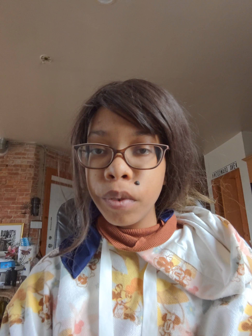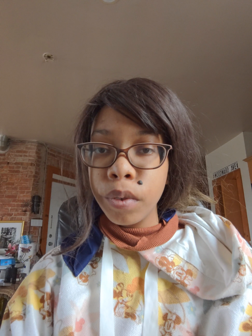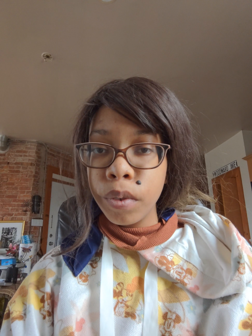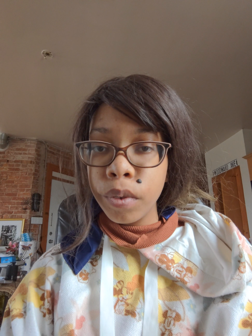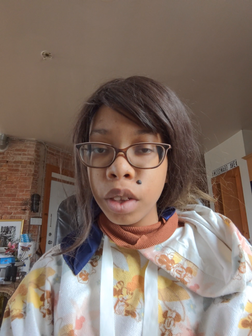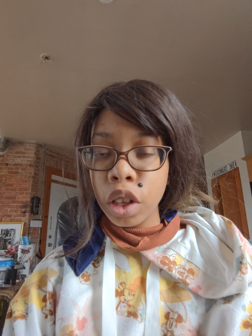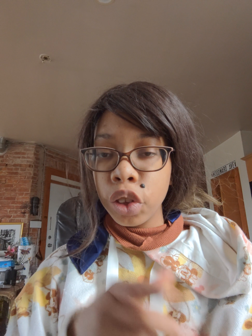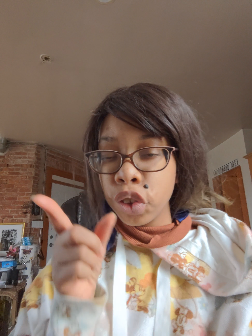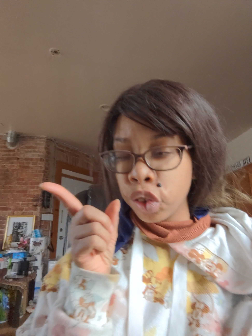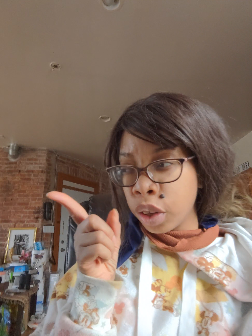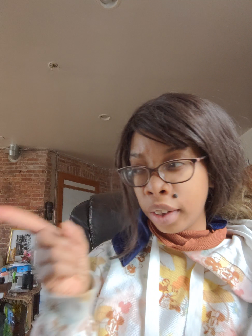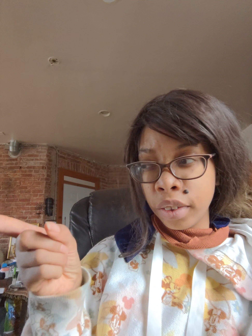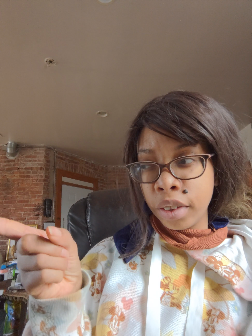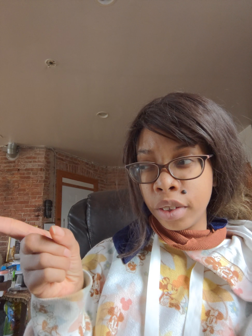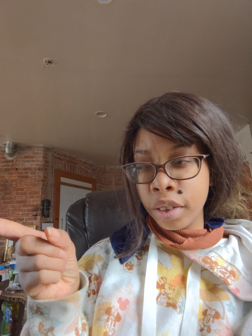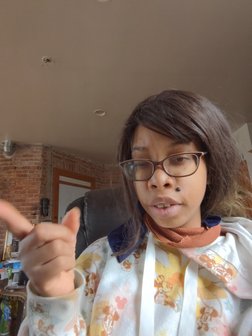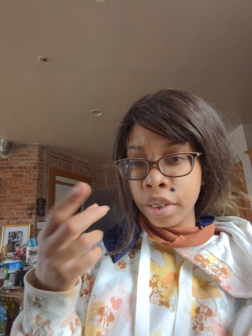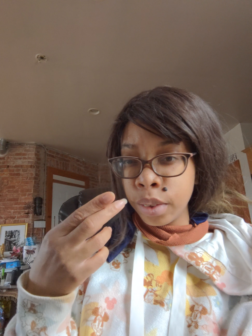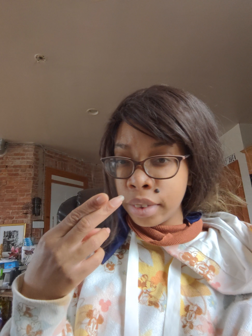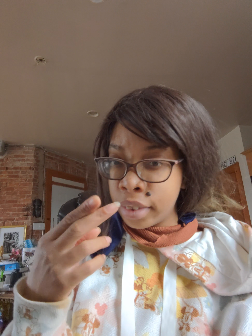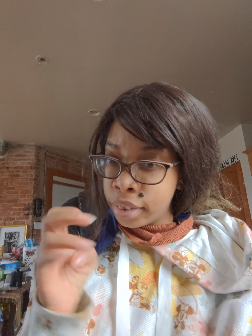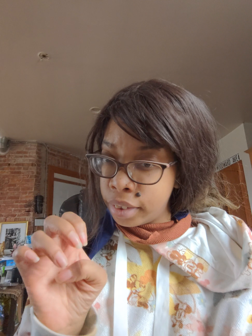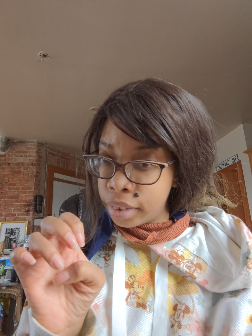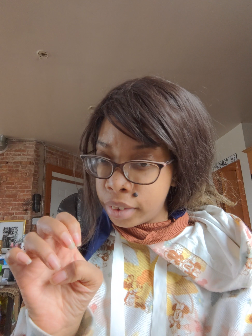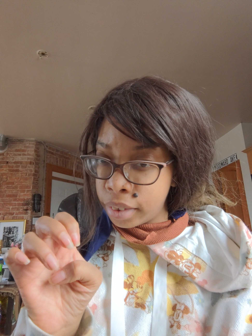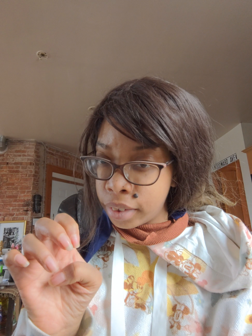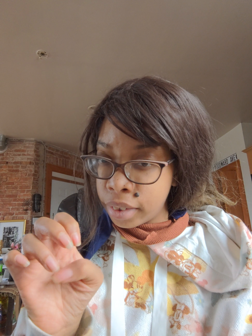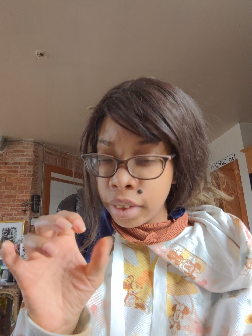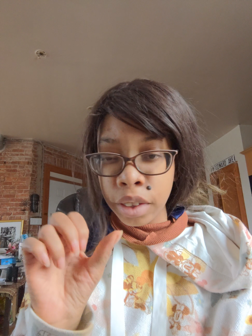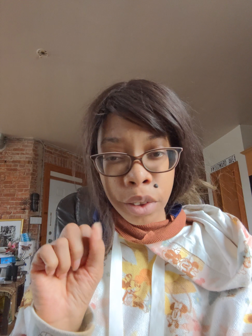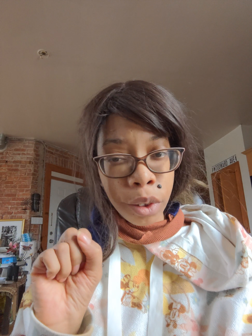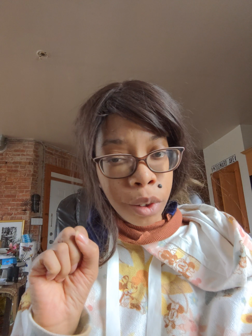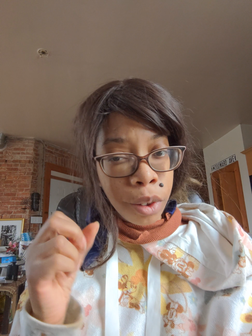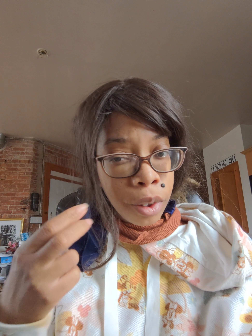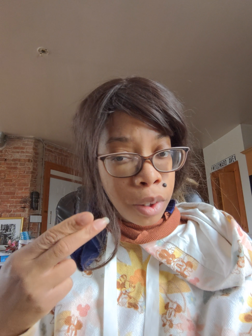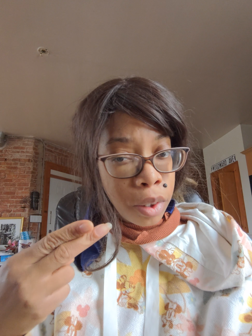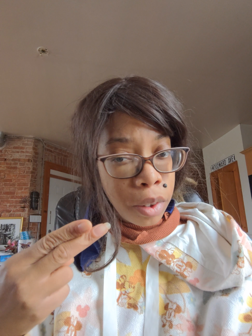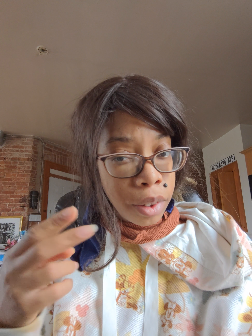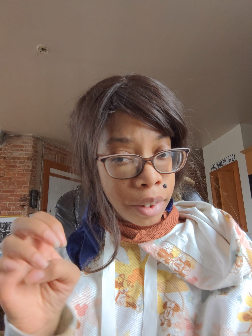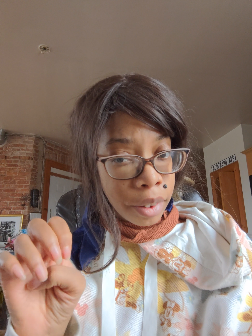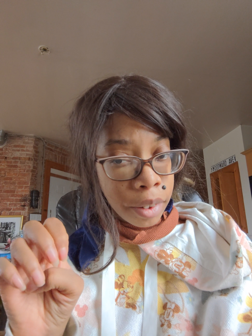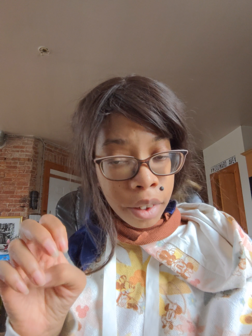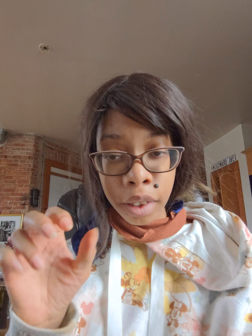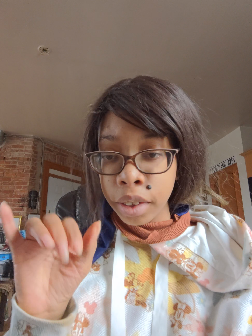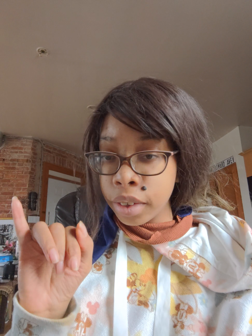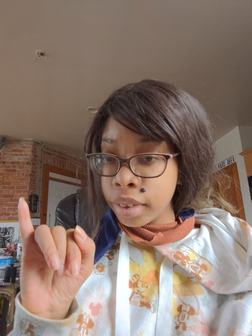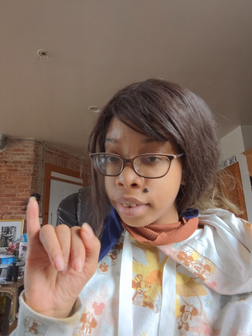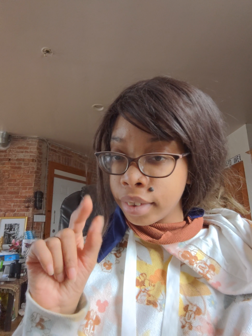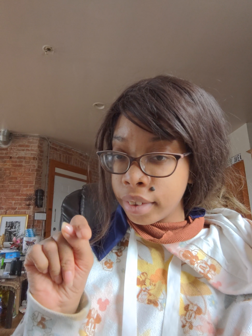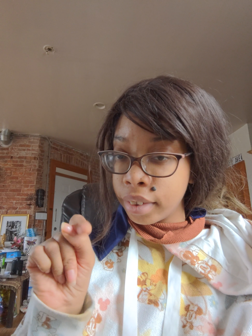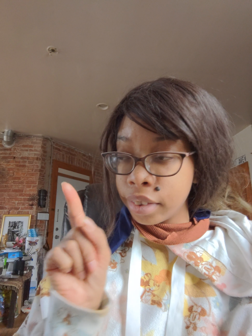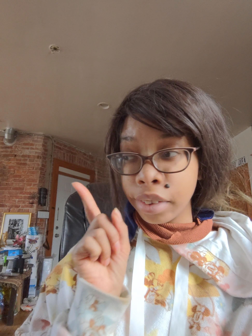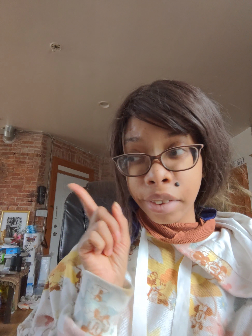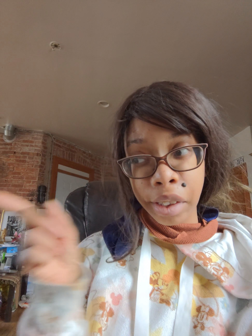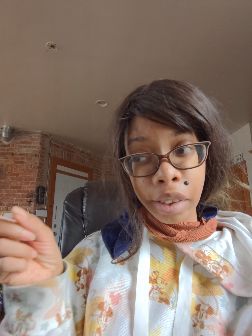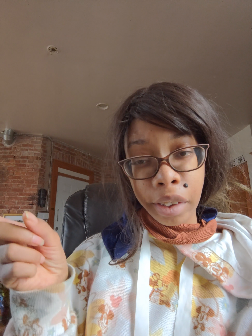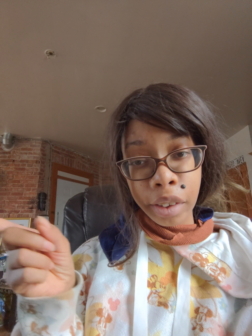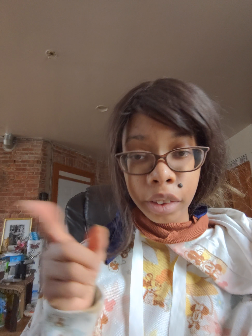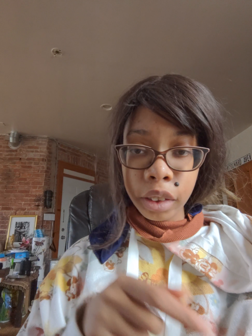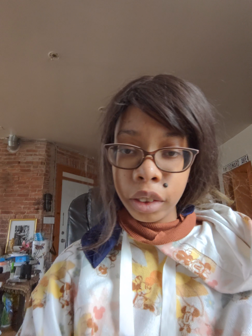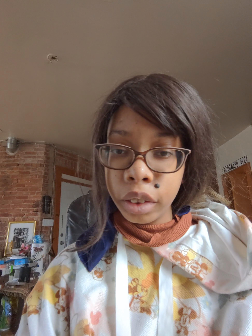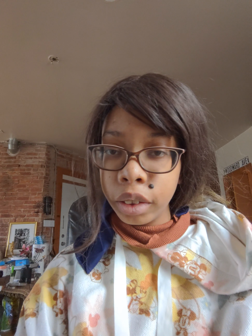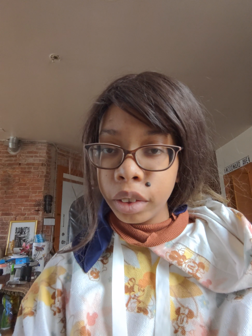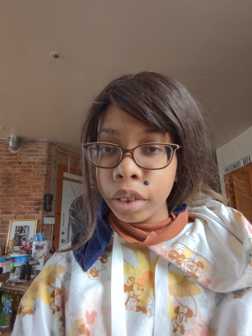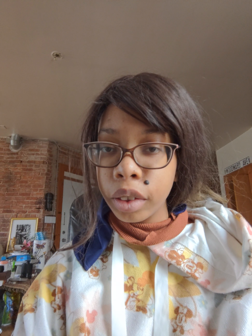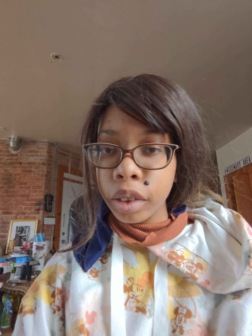he/she/it